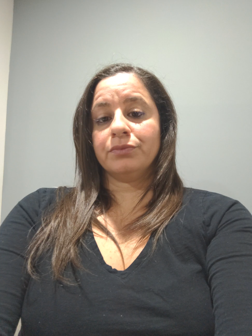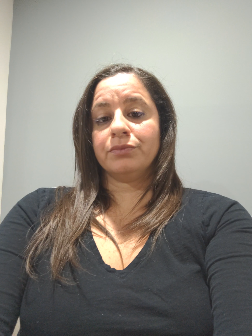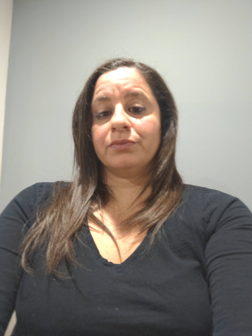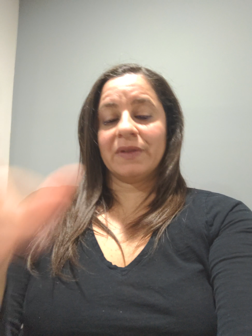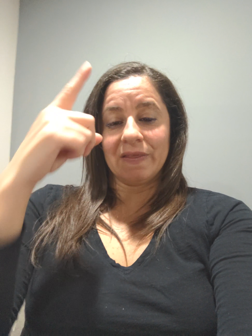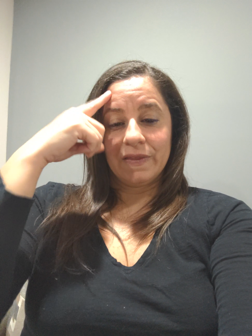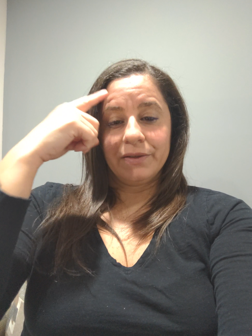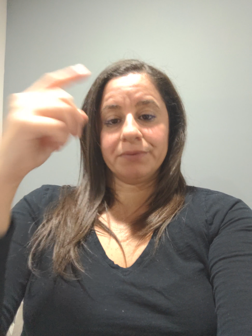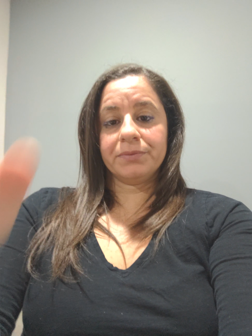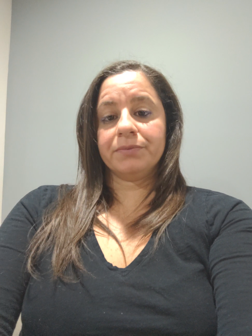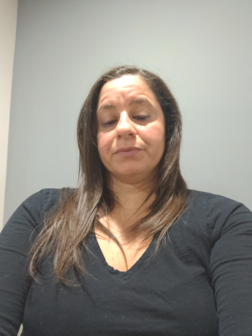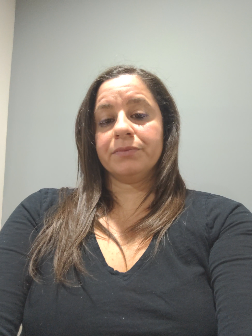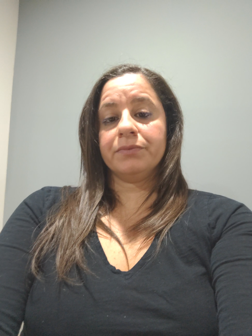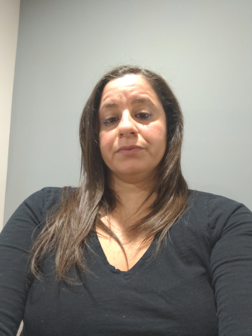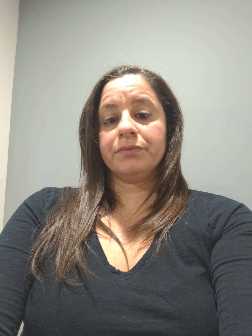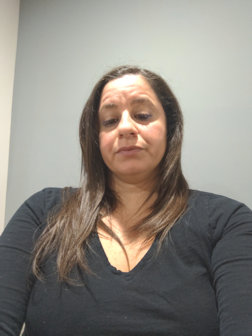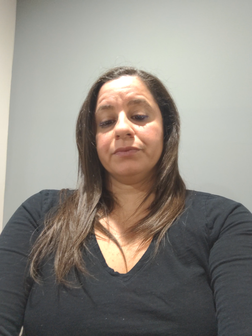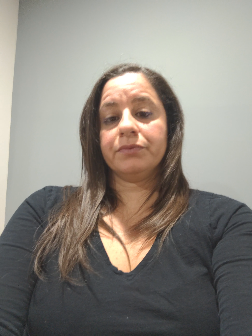think